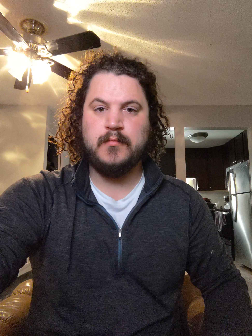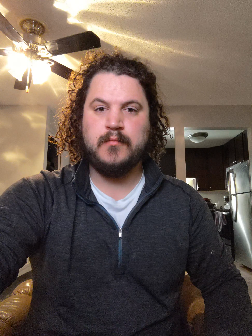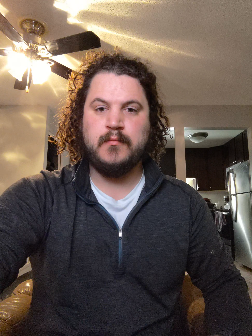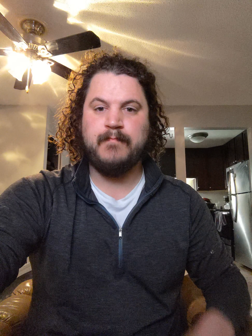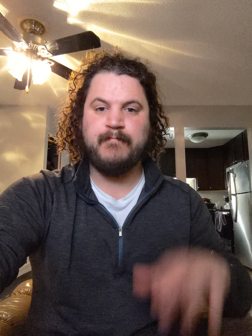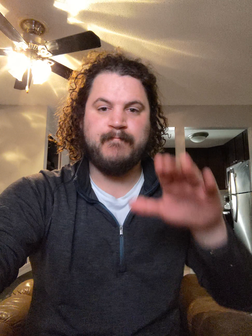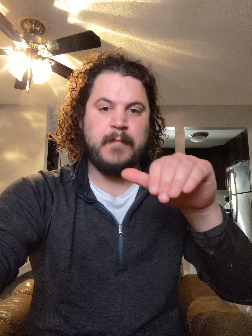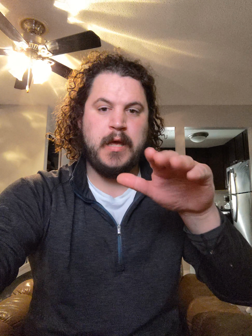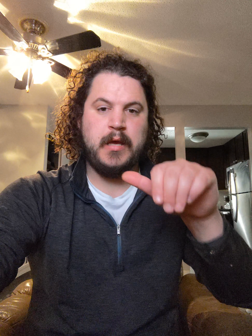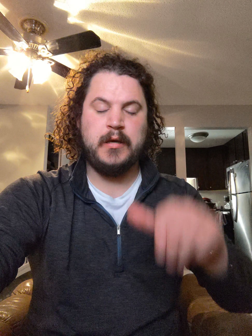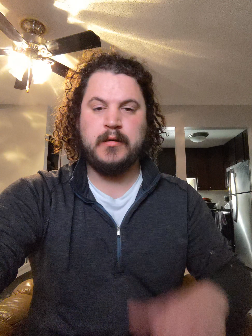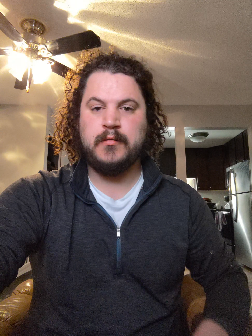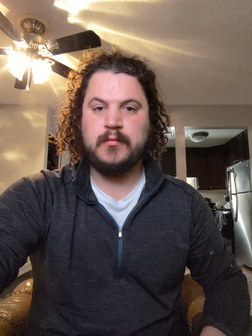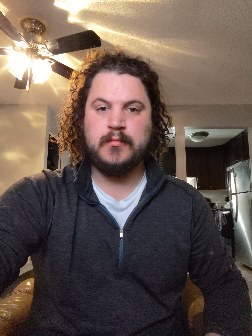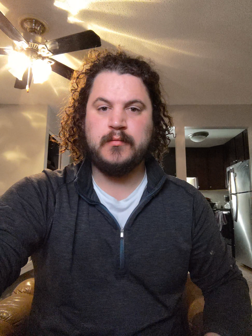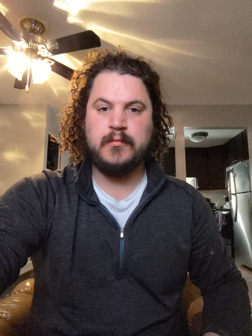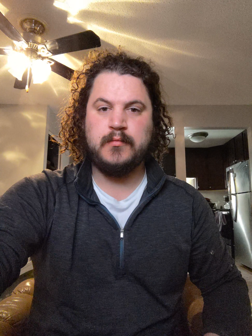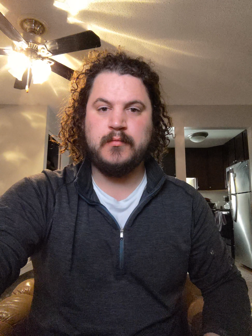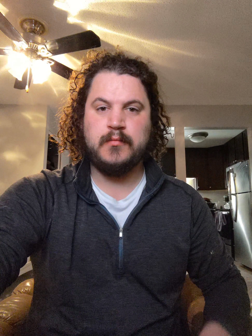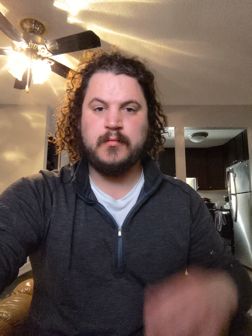bye